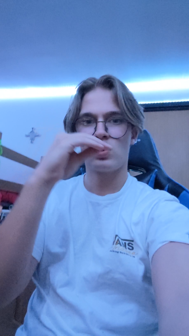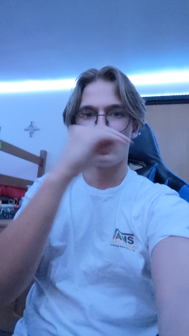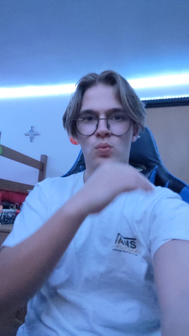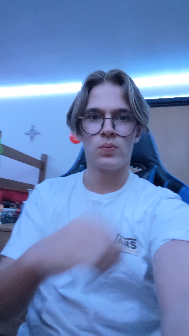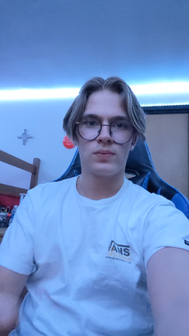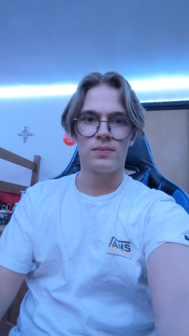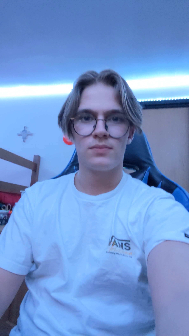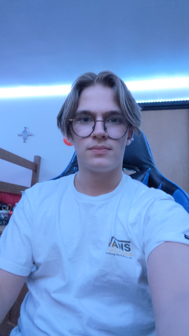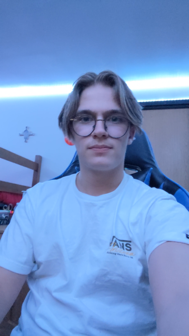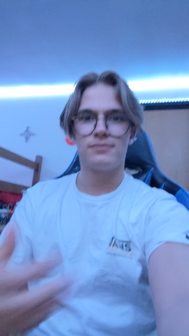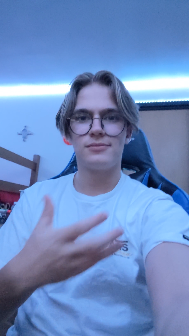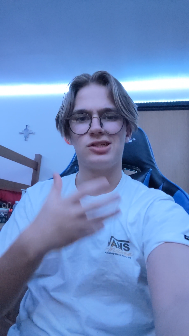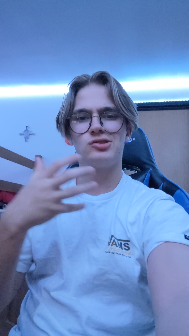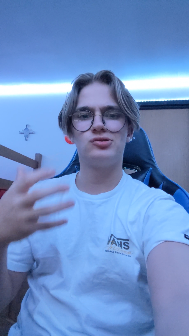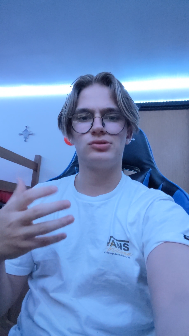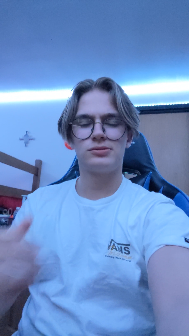much